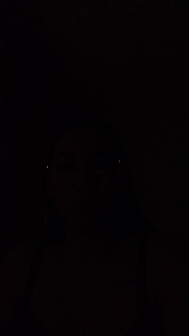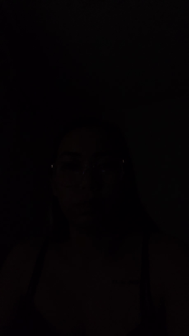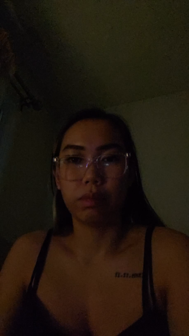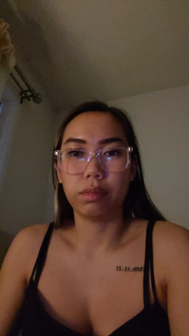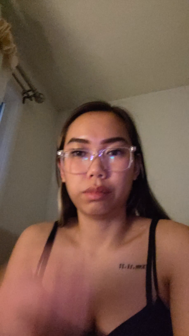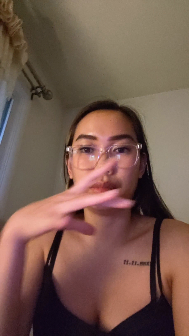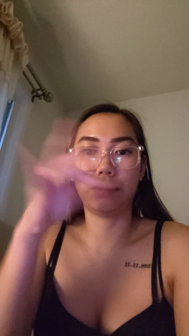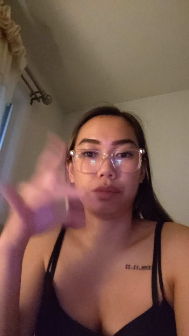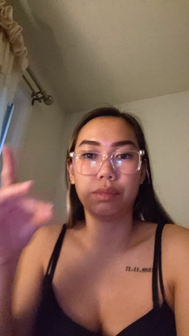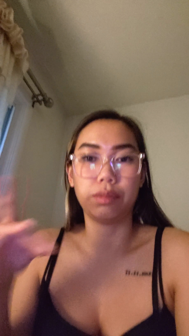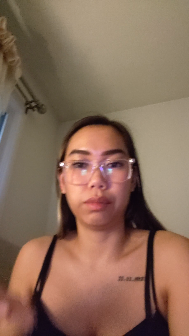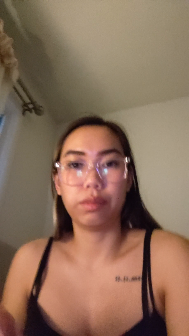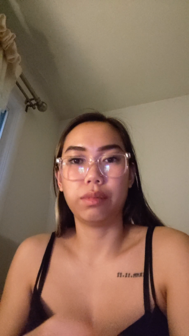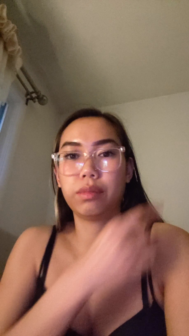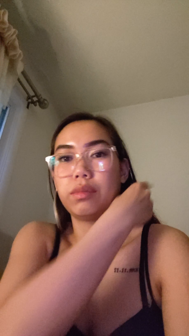choose